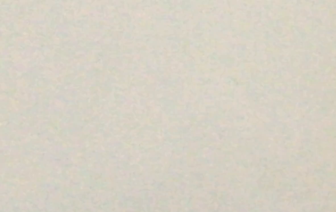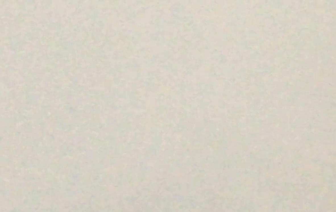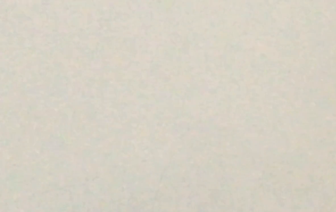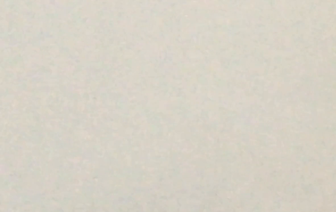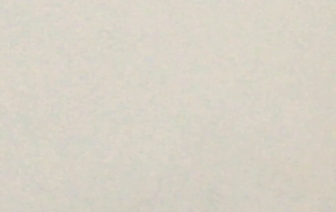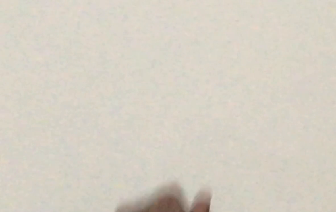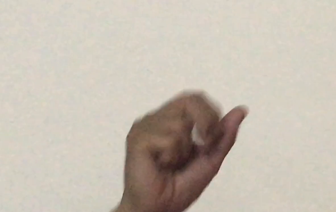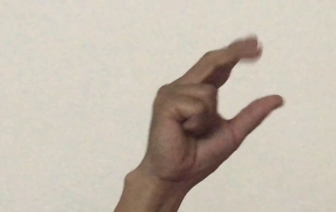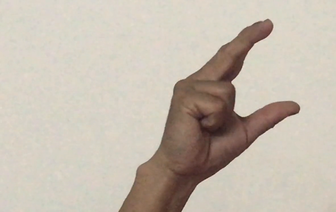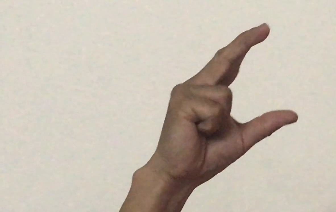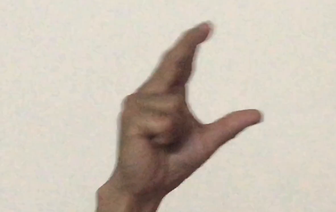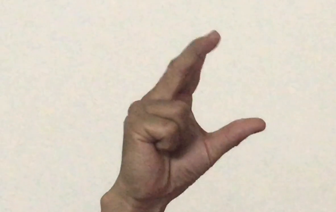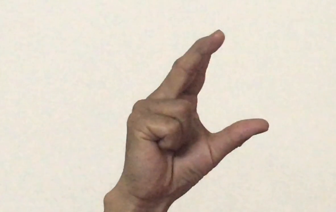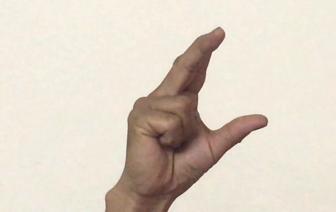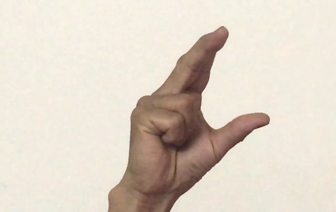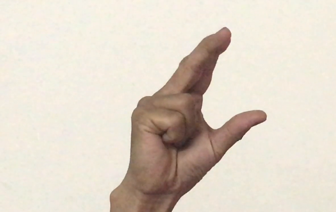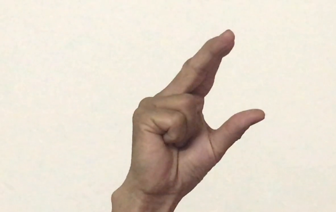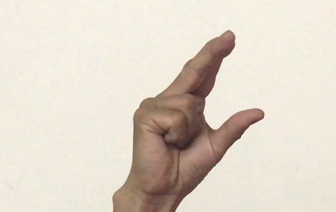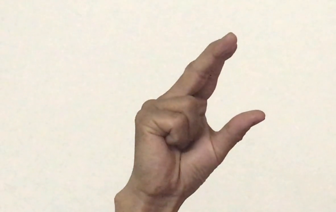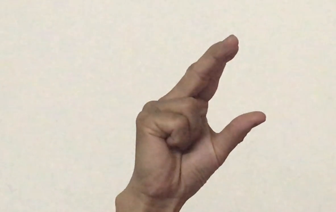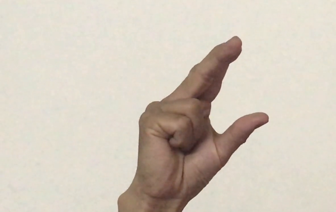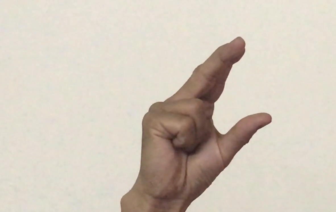द